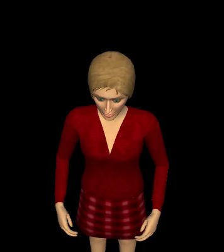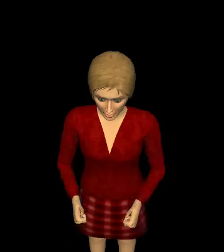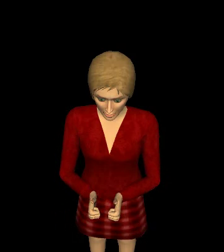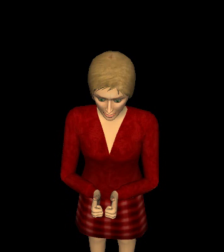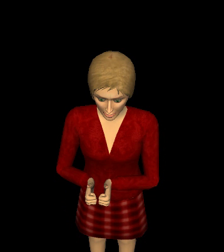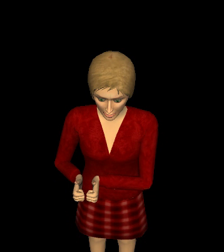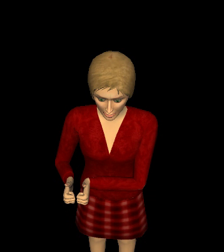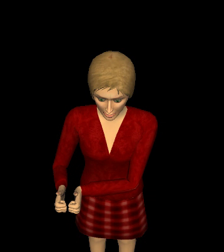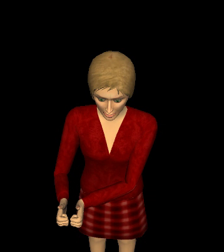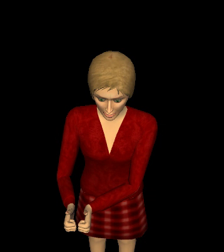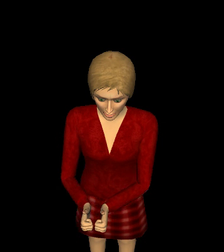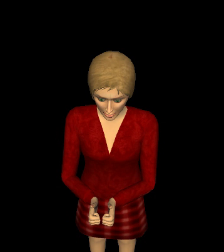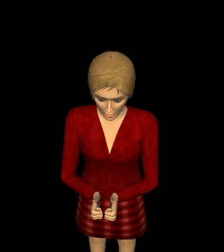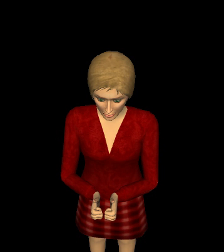معا